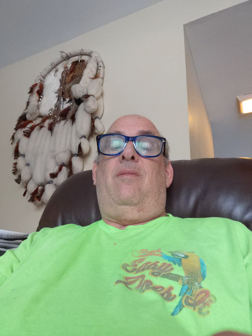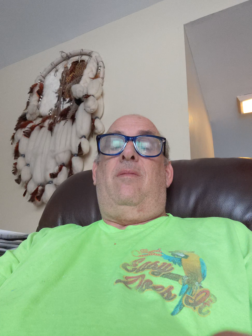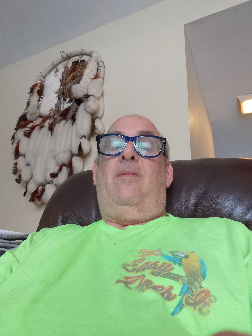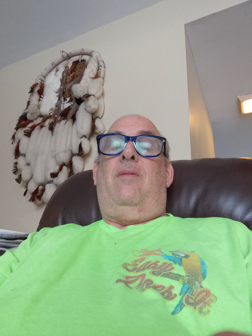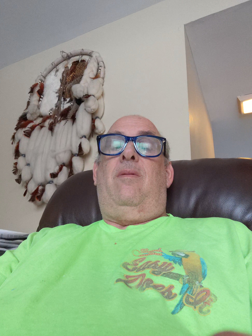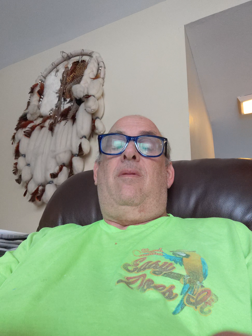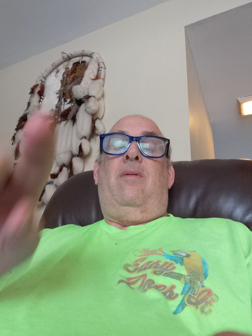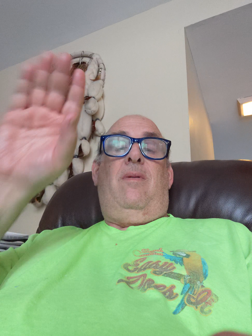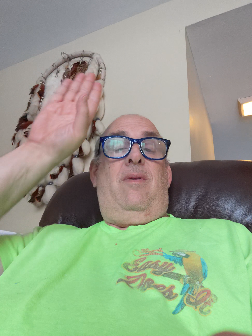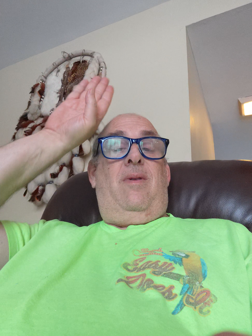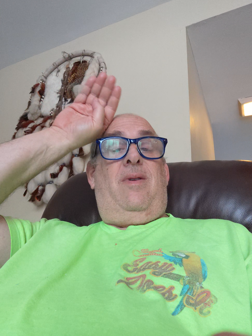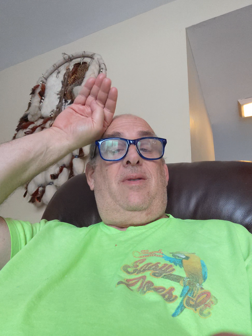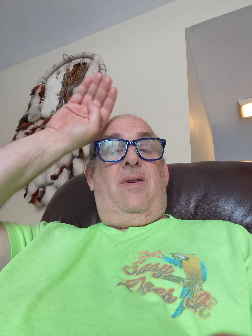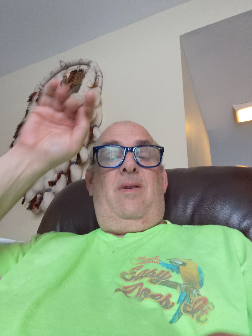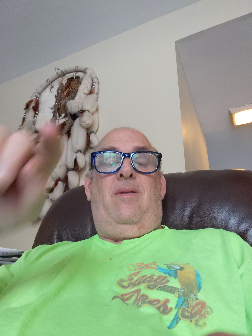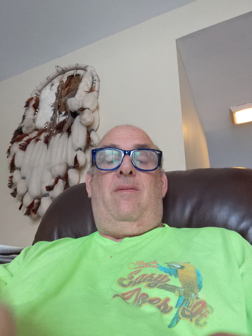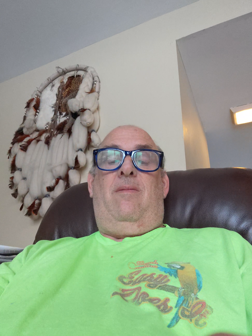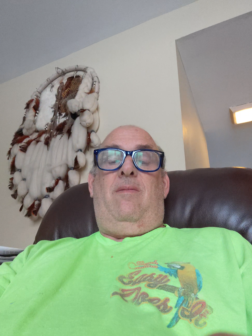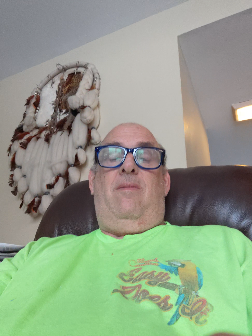donkey